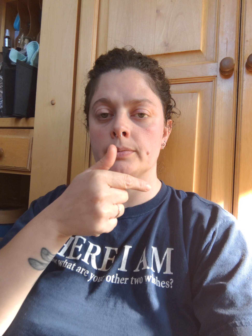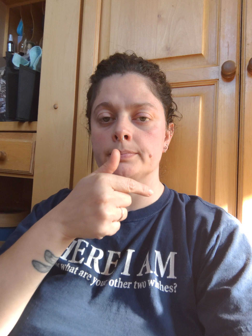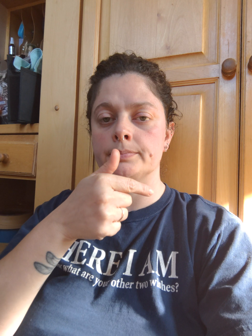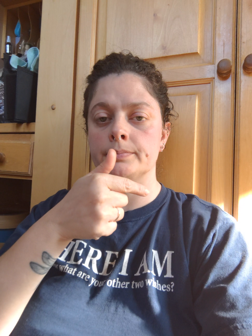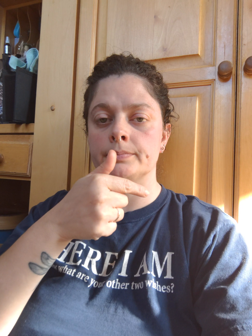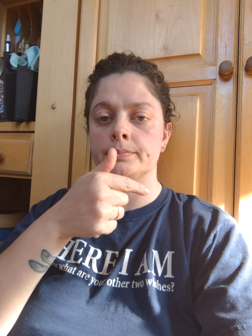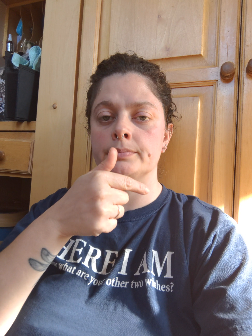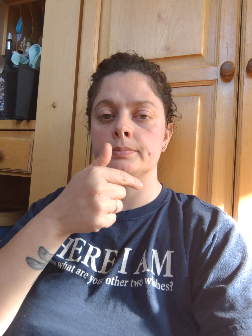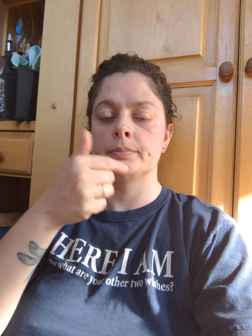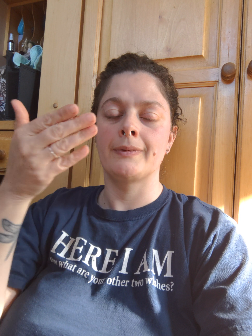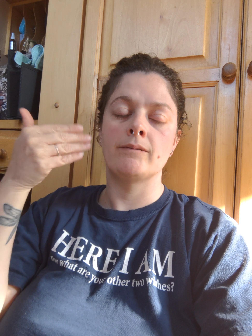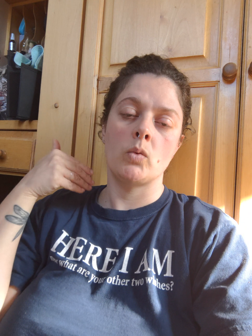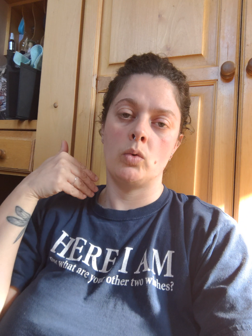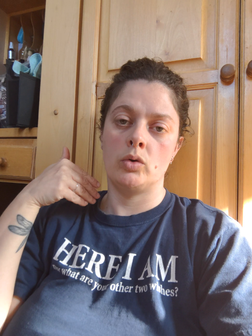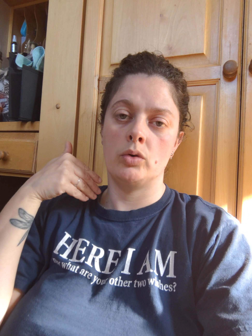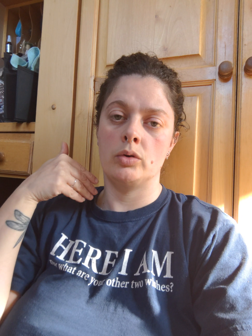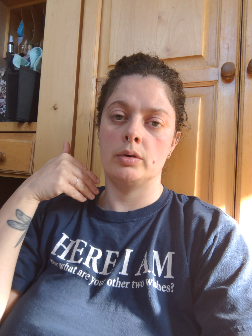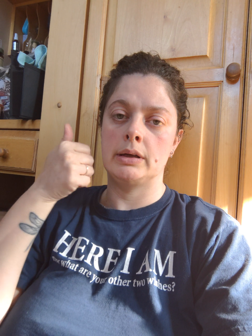before